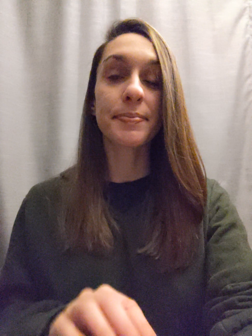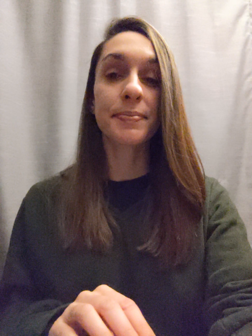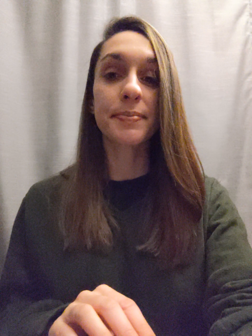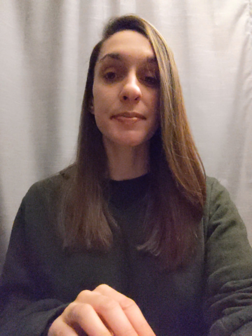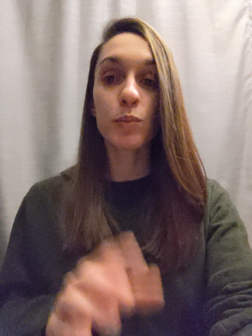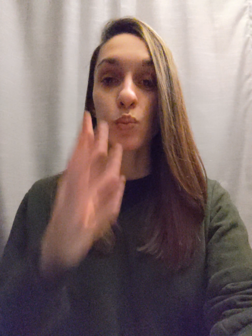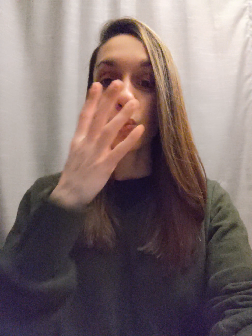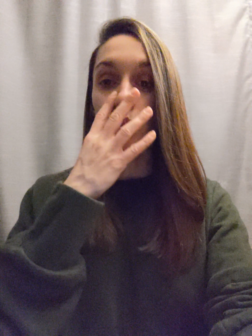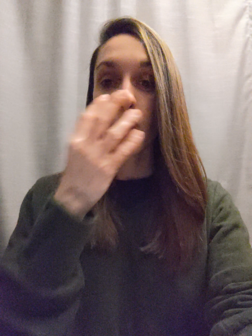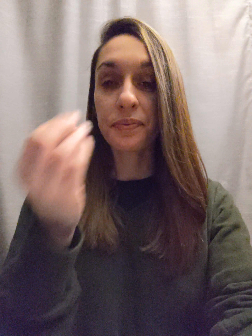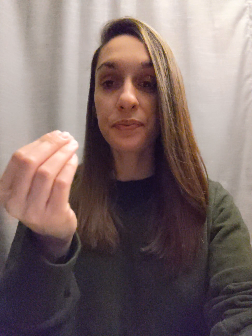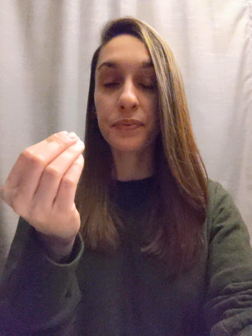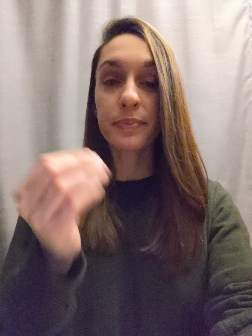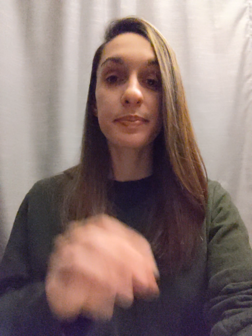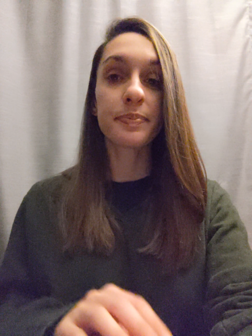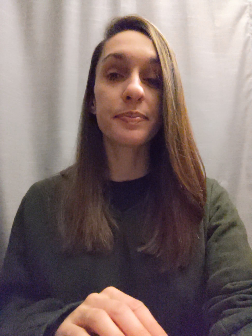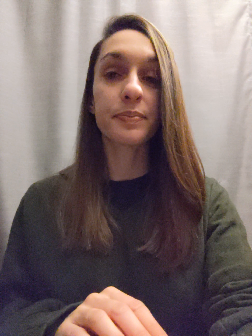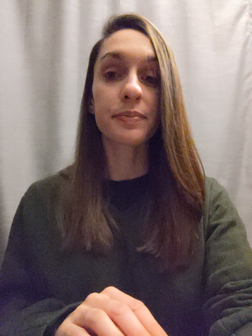wolf